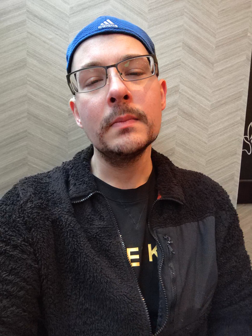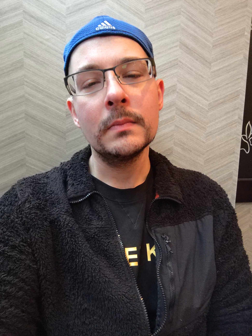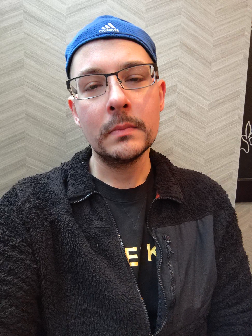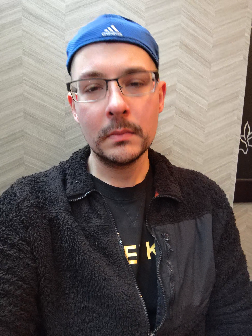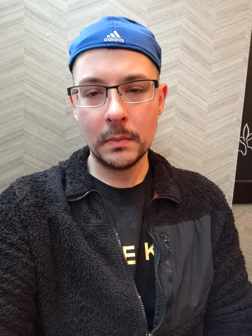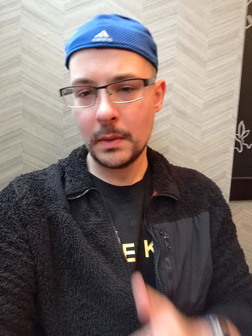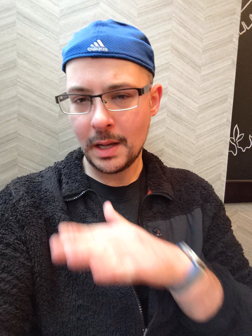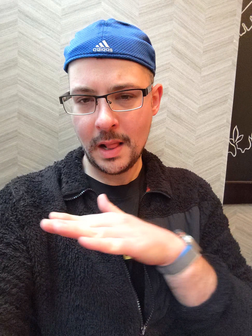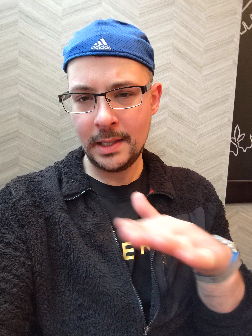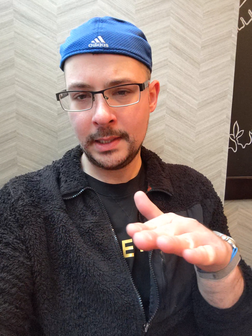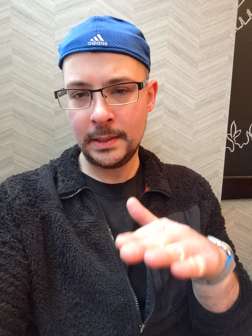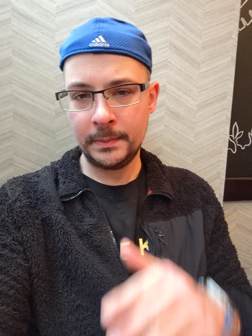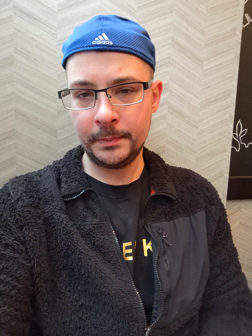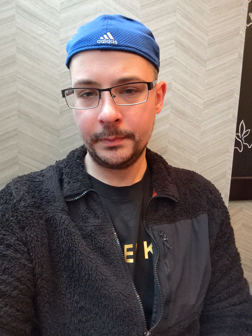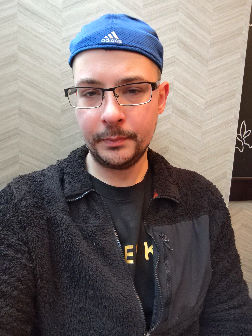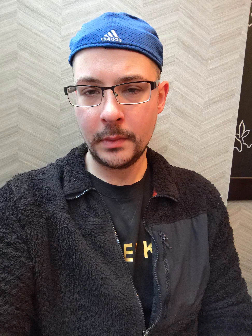clean